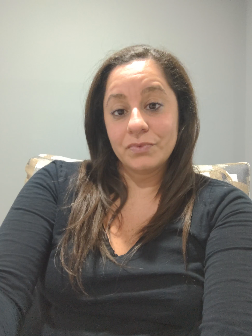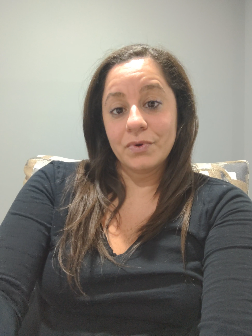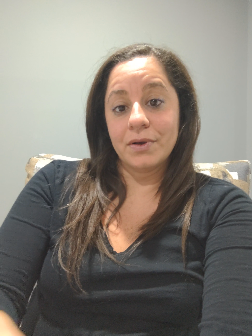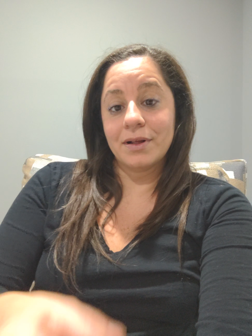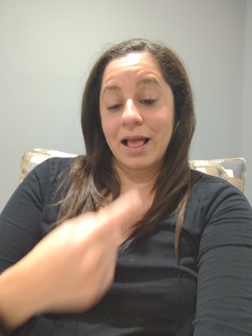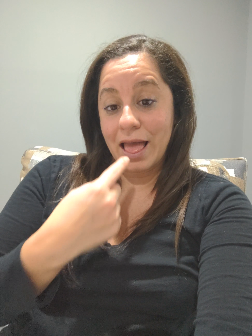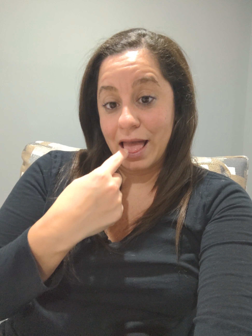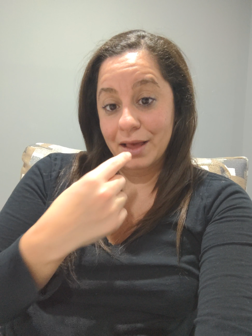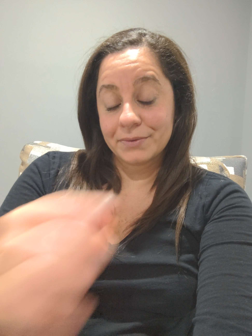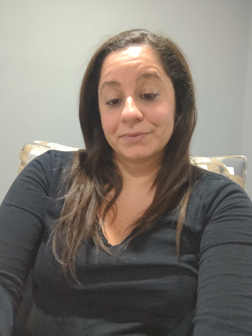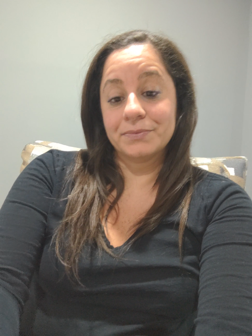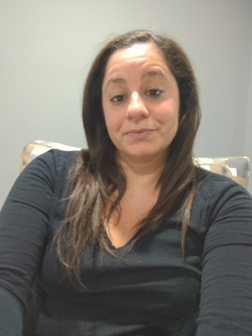tongue